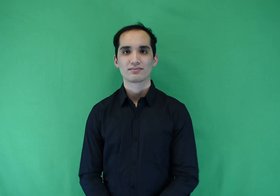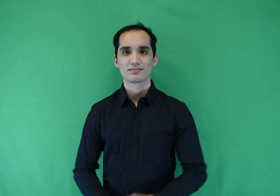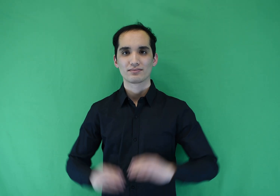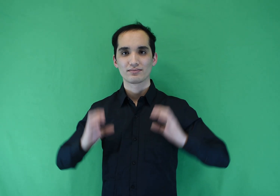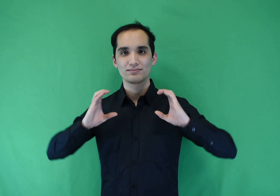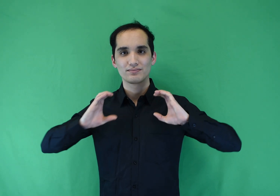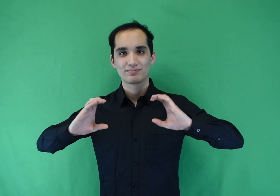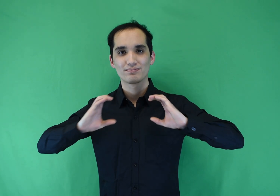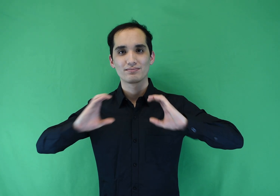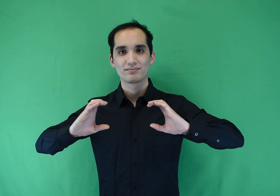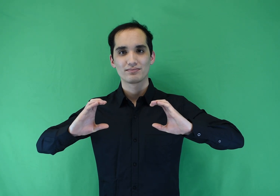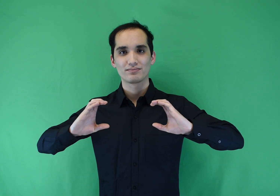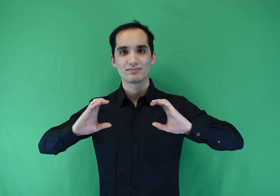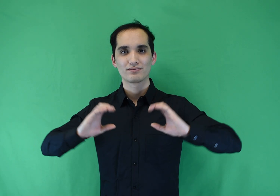cuidar